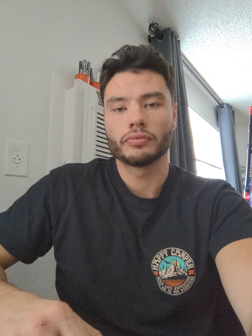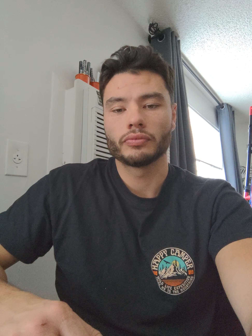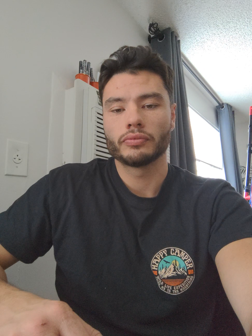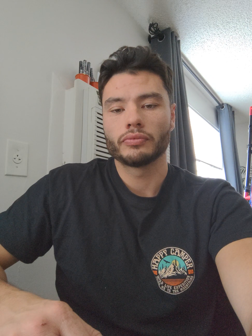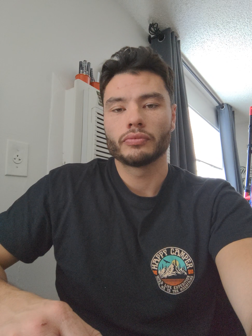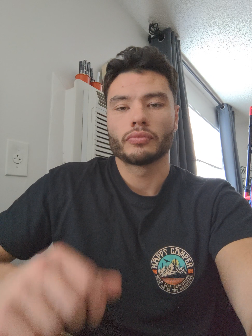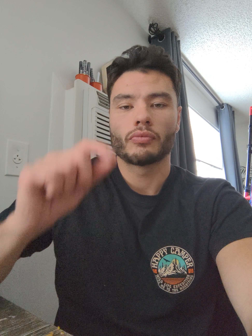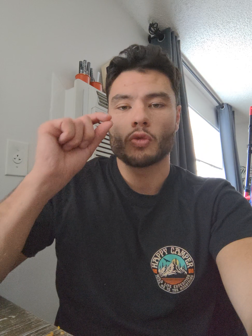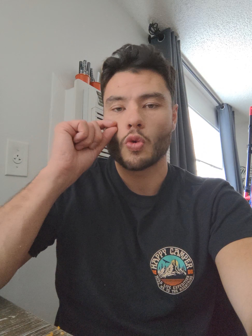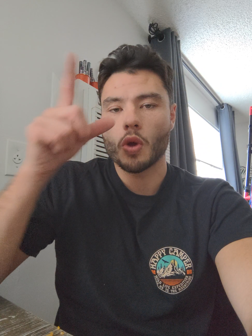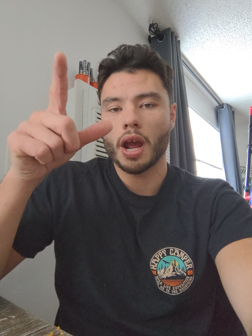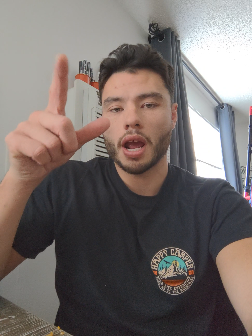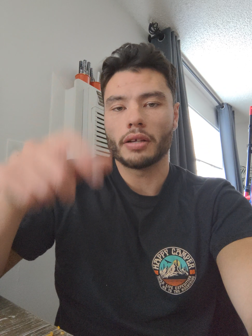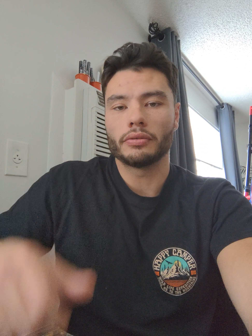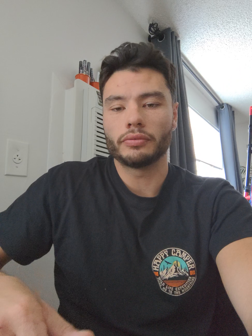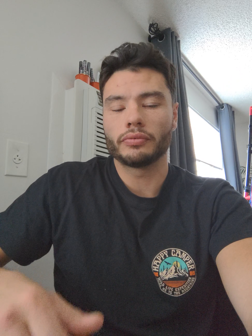wake